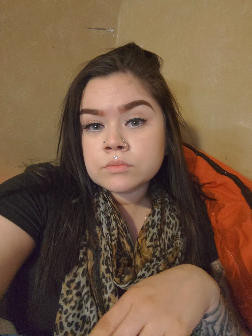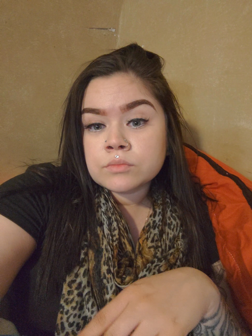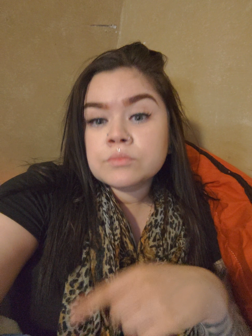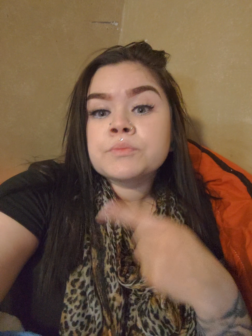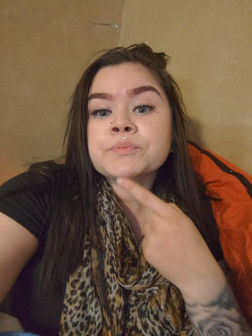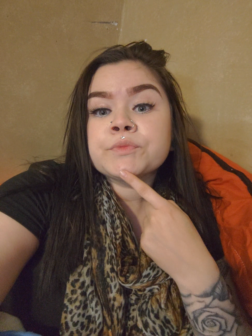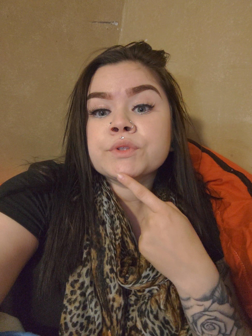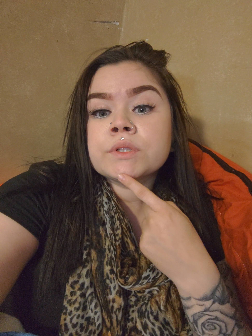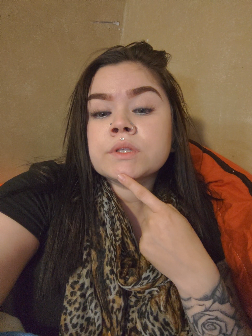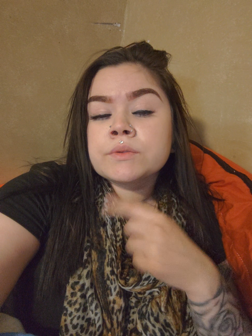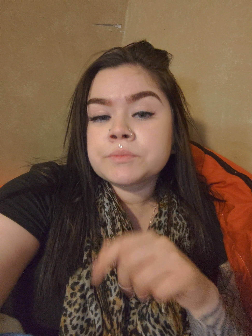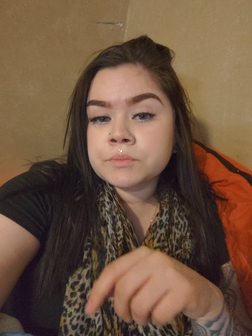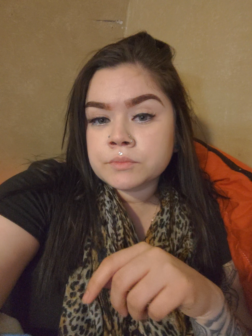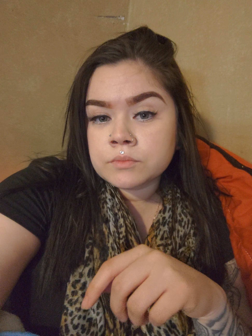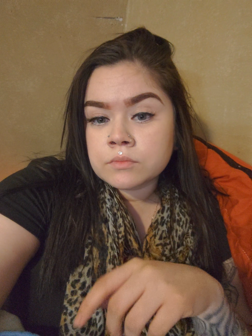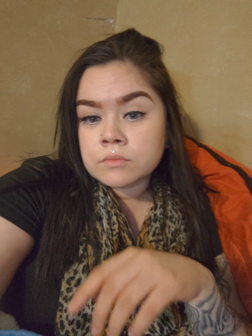chin